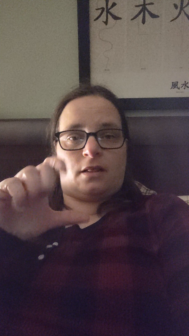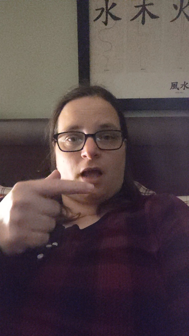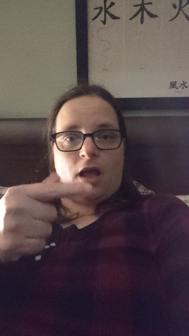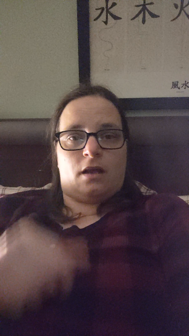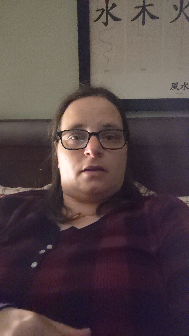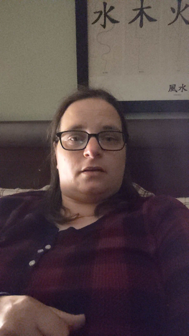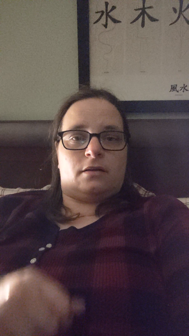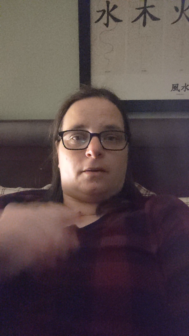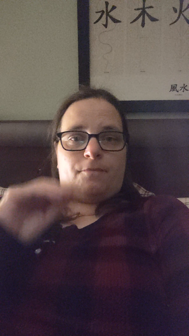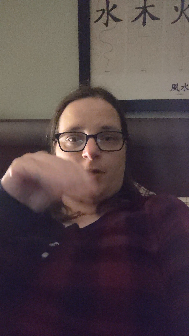put